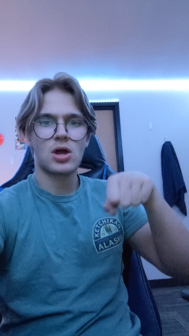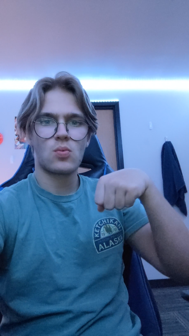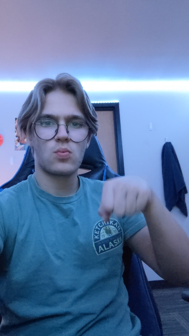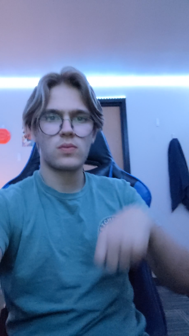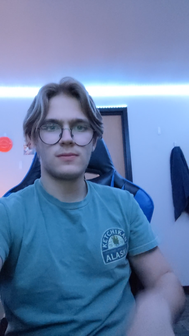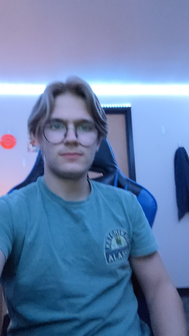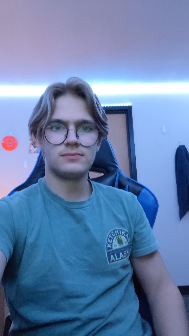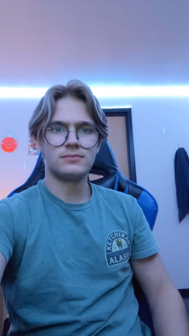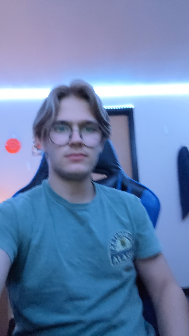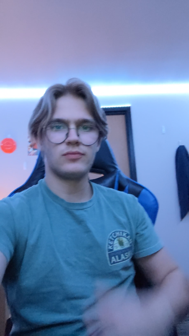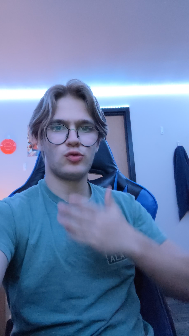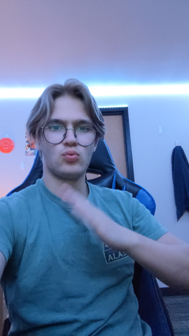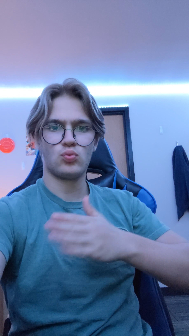cook